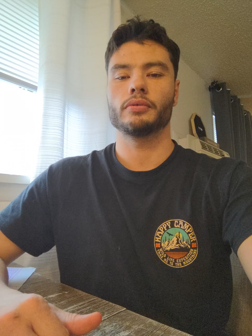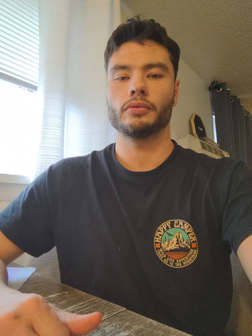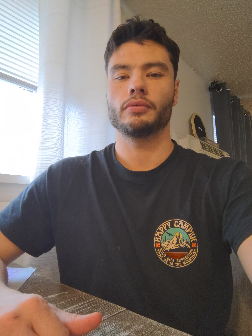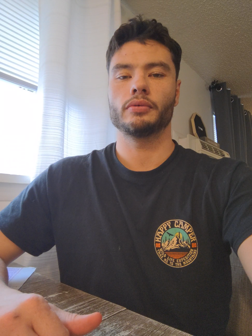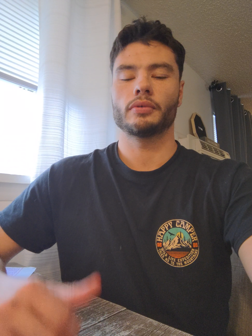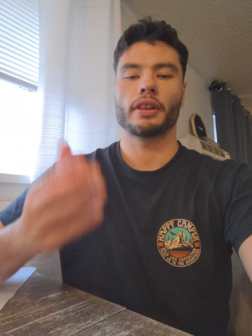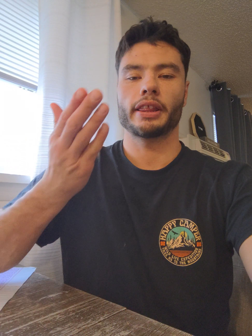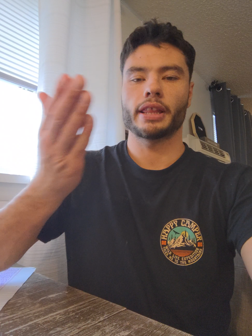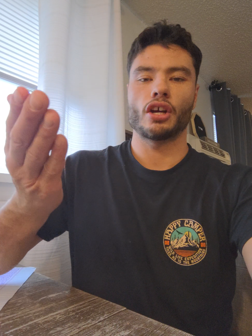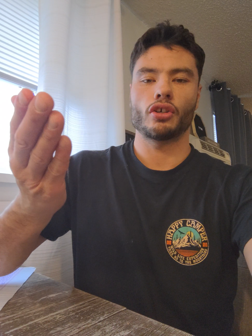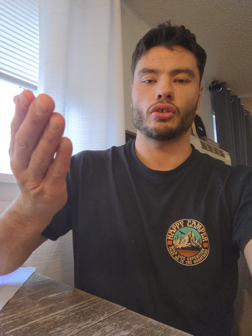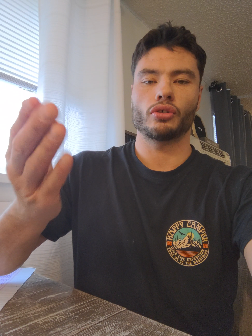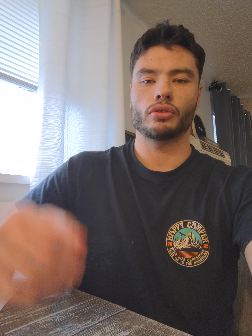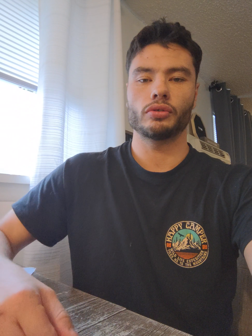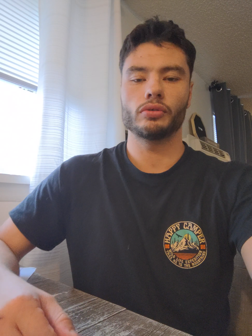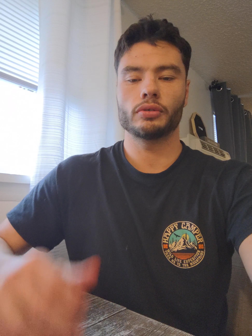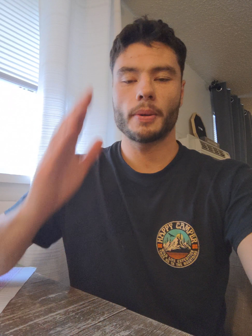there